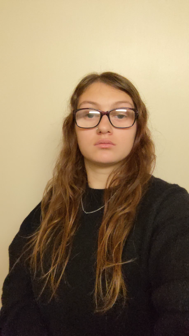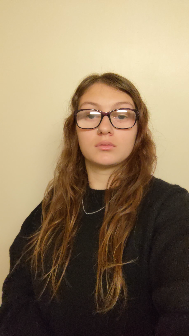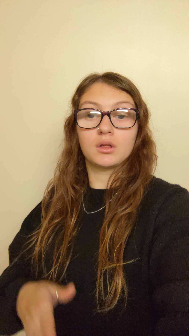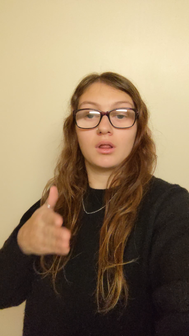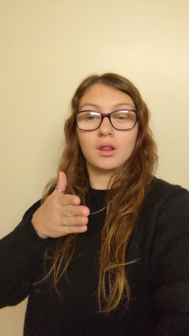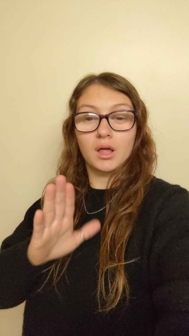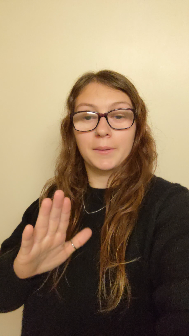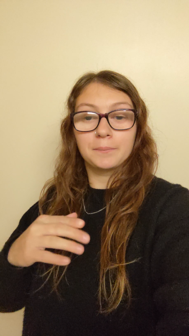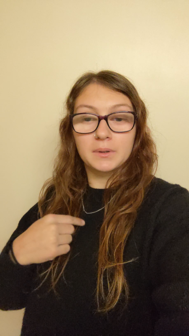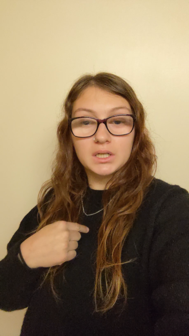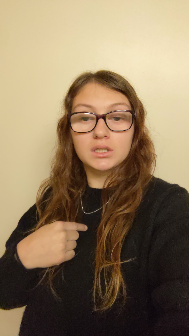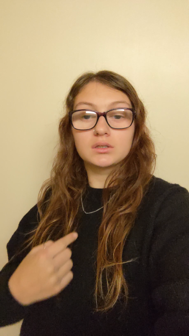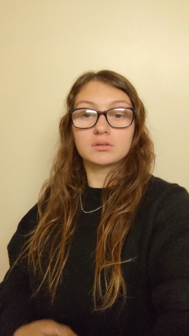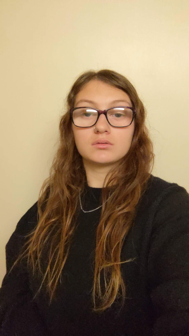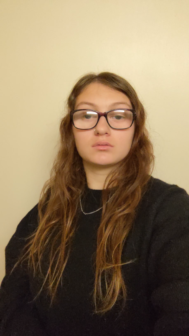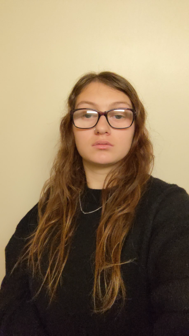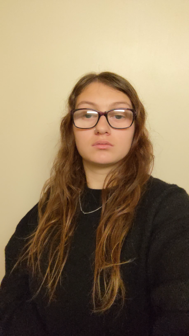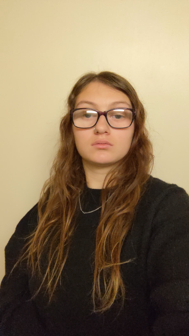let me